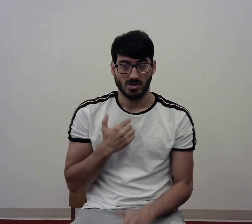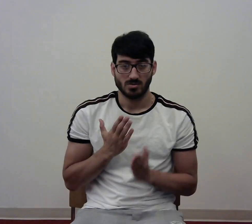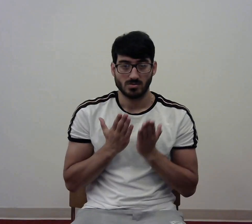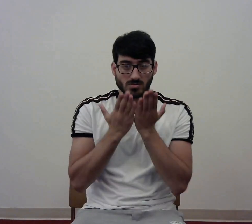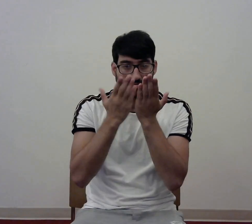oxumaq